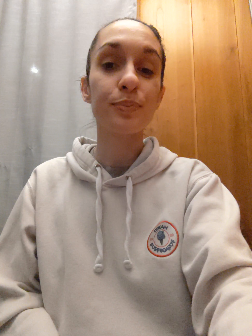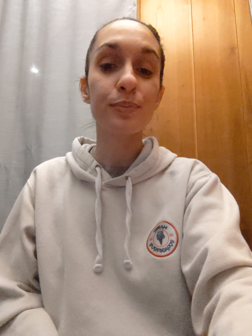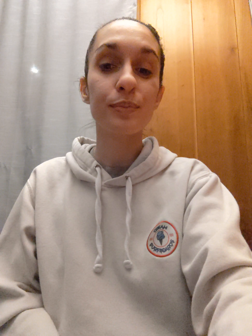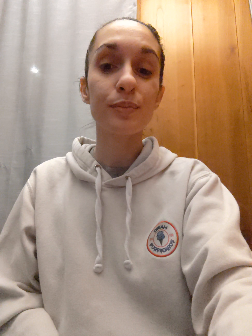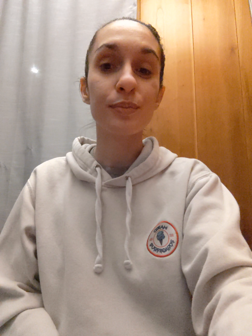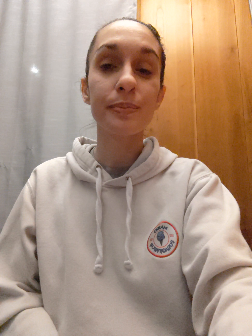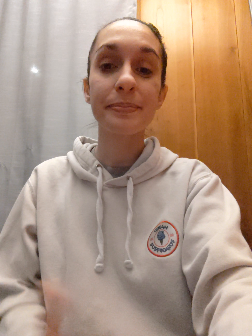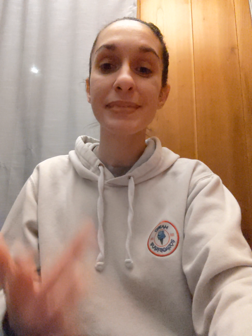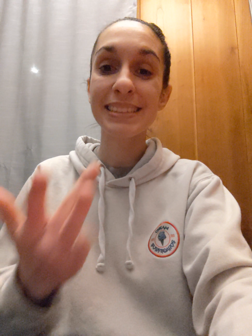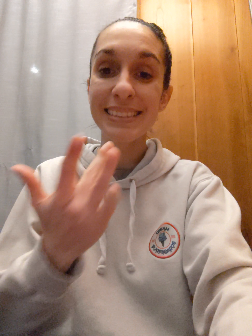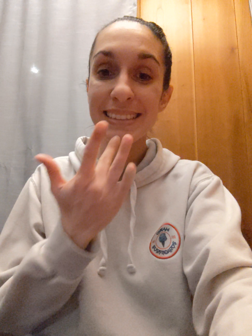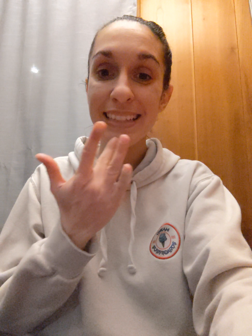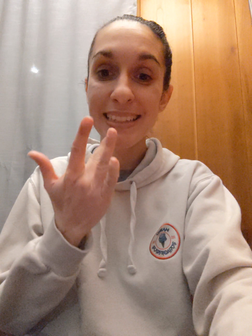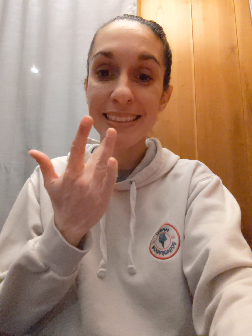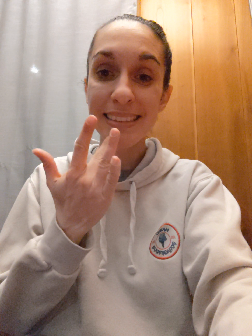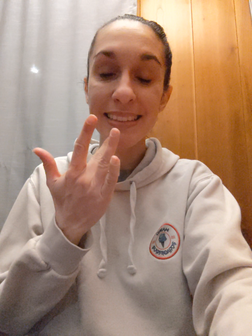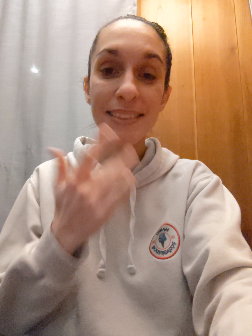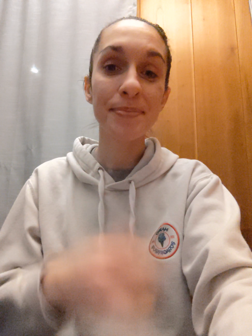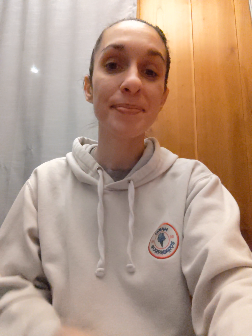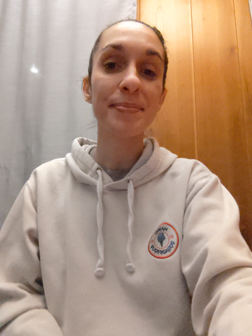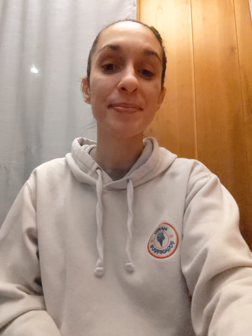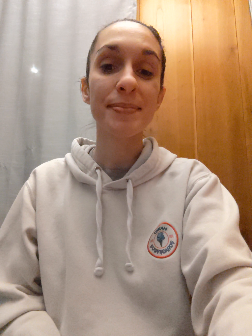taste